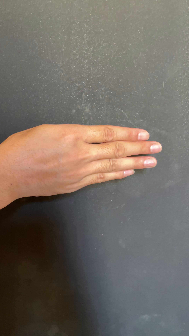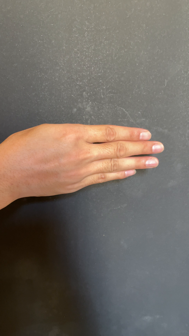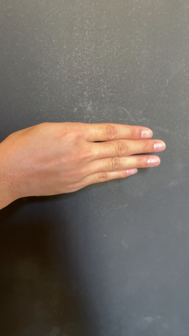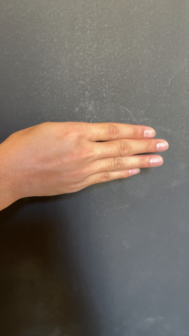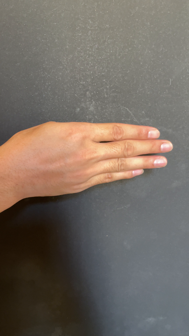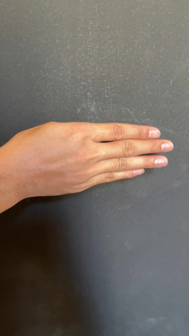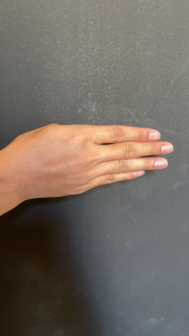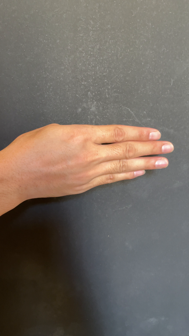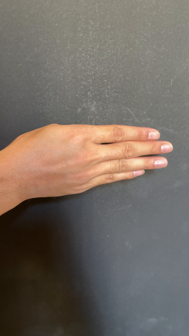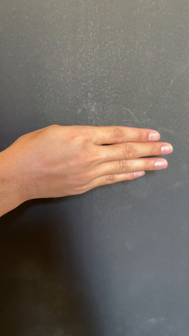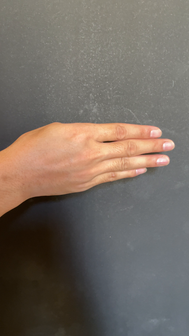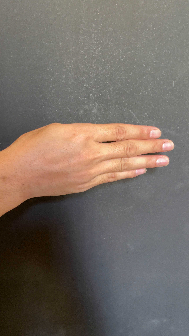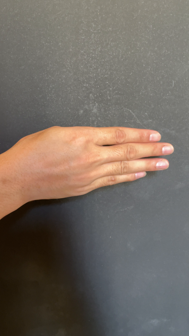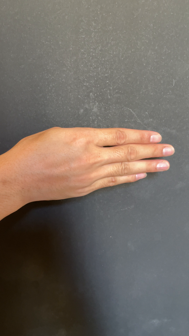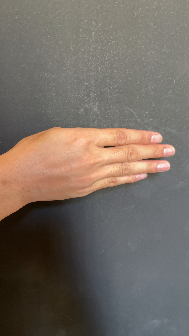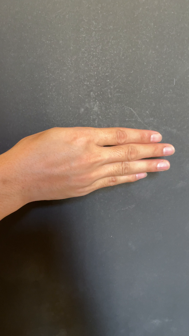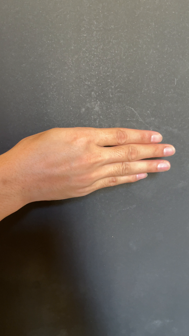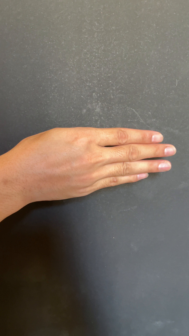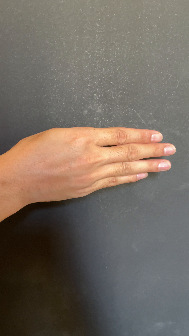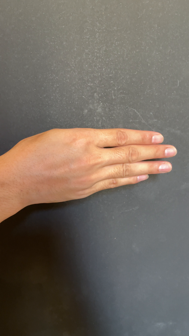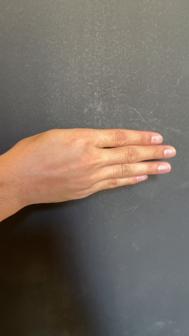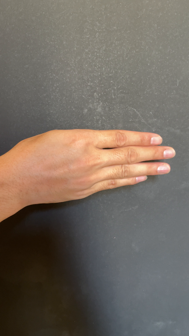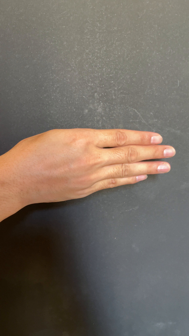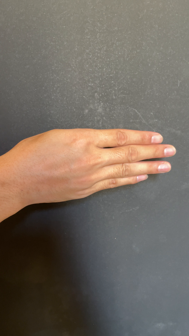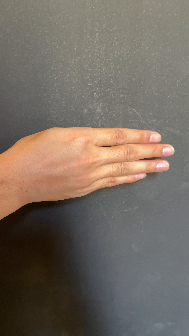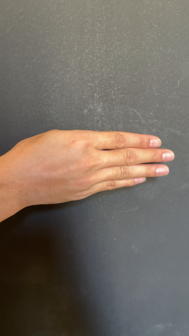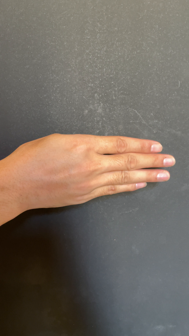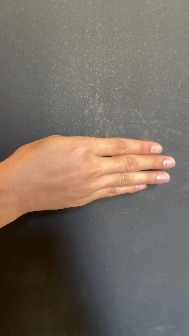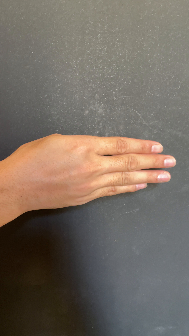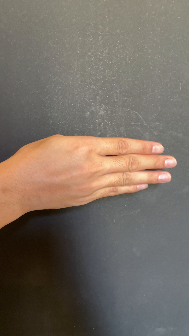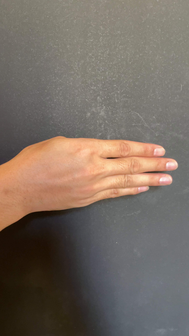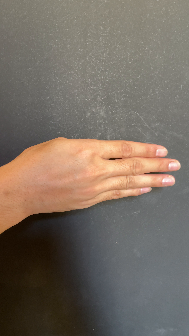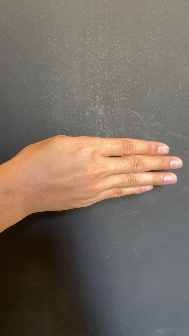ह